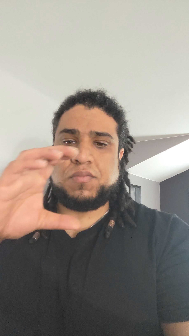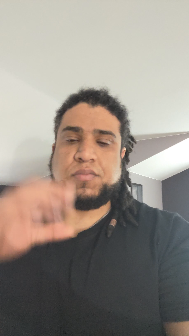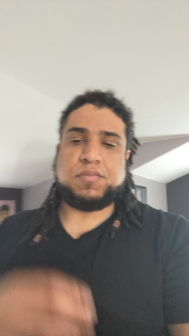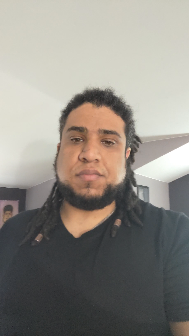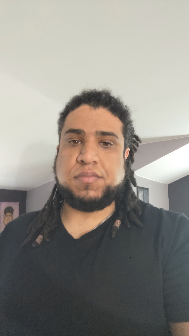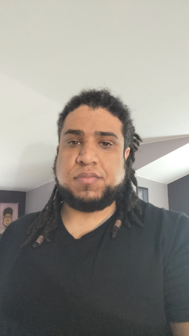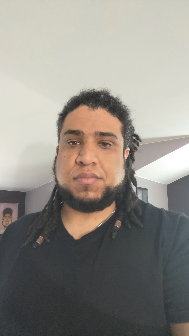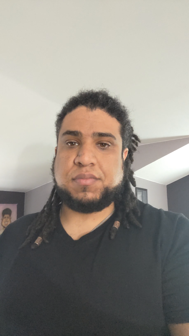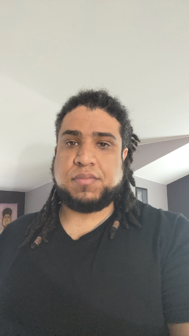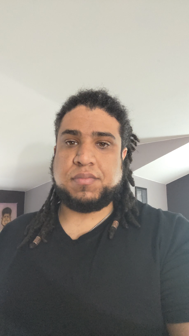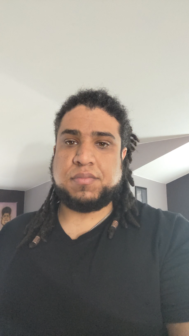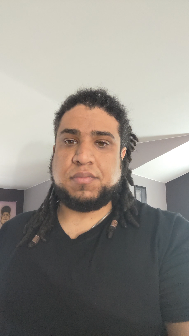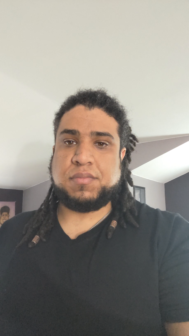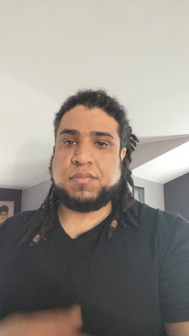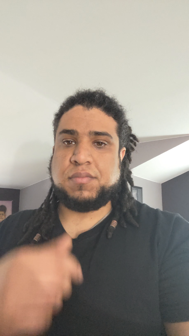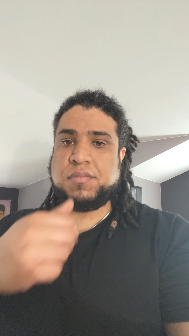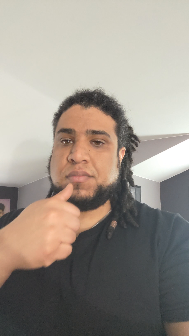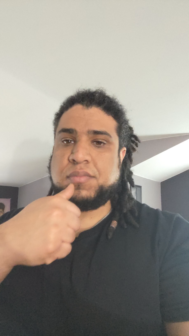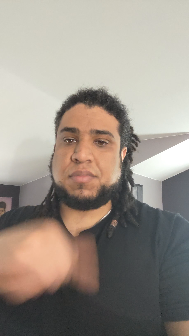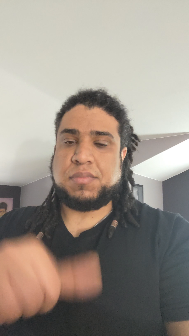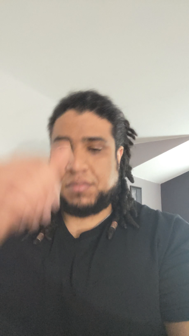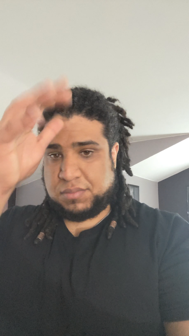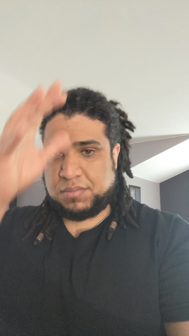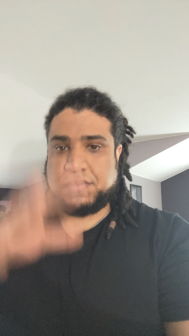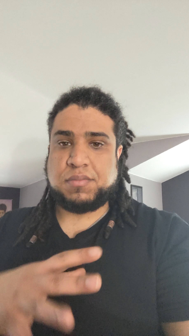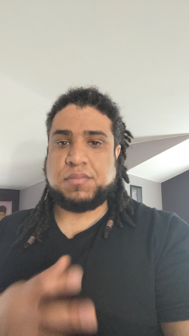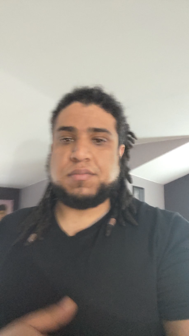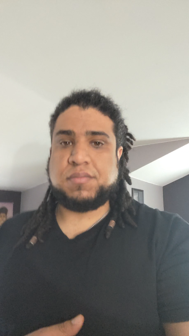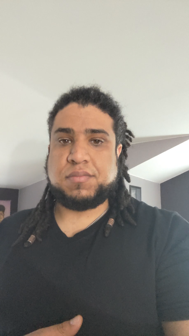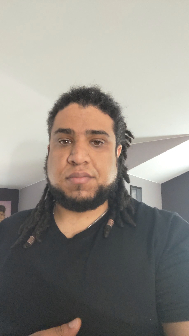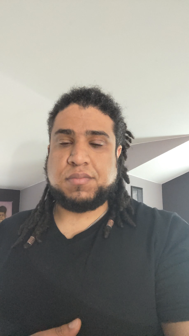mailman